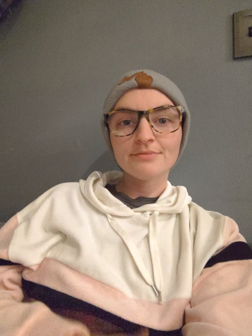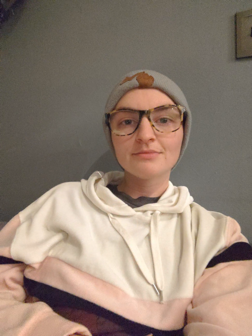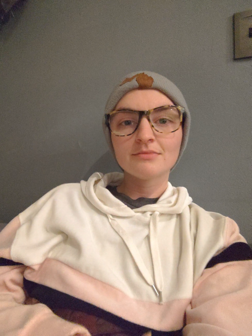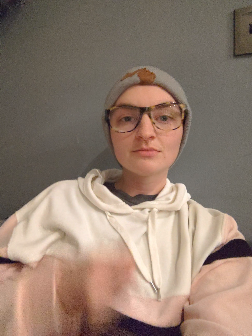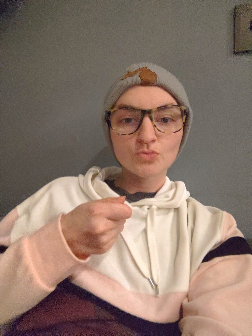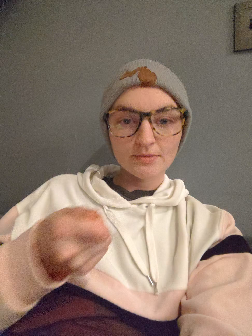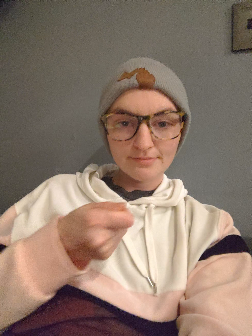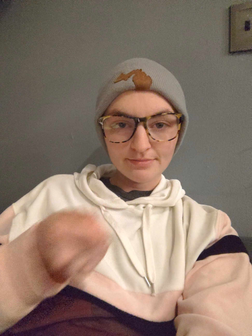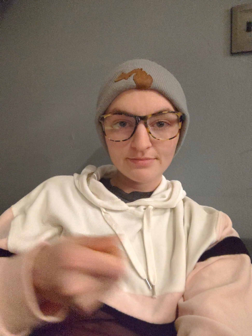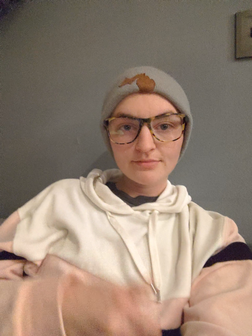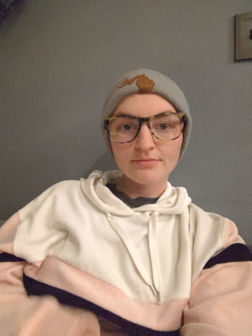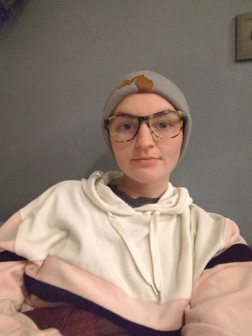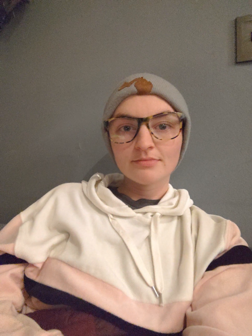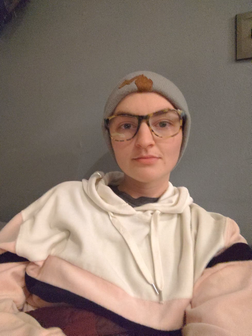vacuum